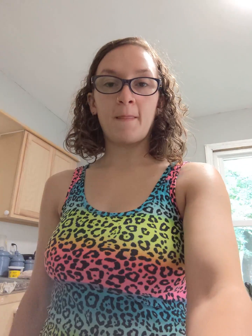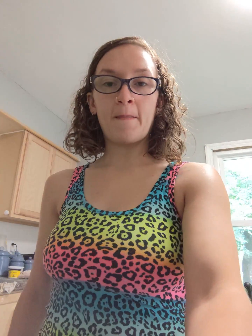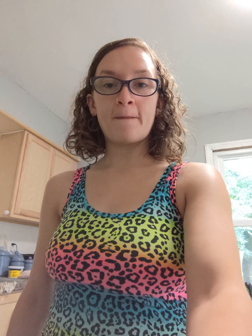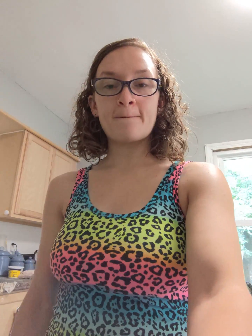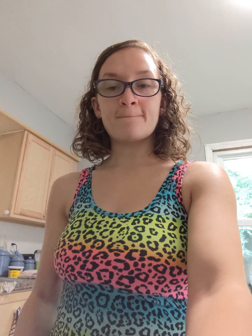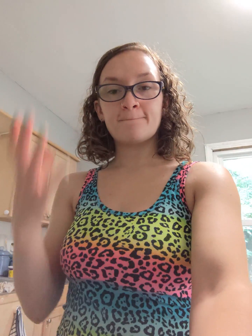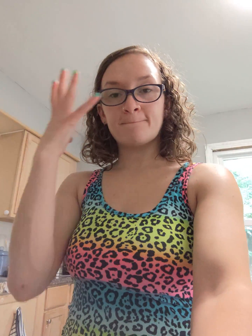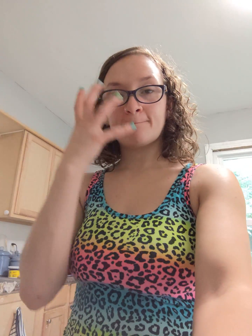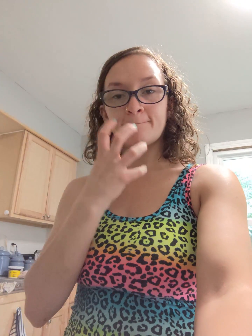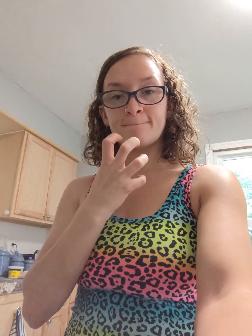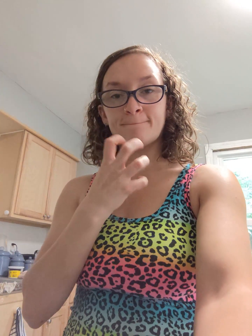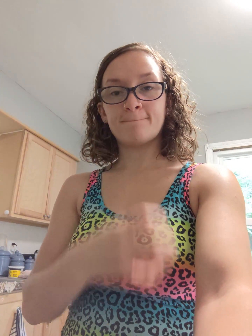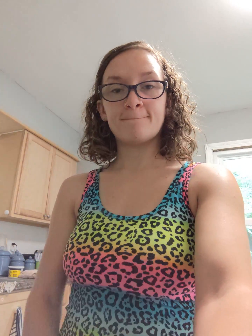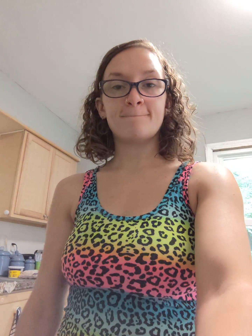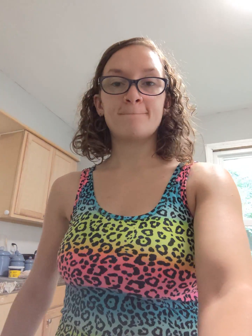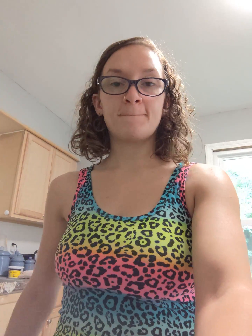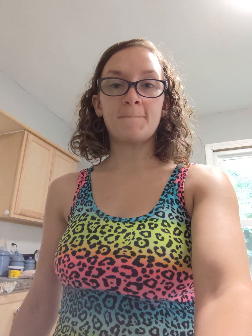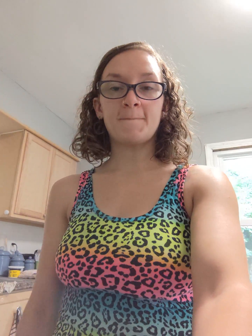dark